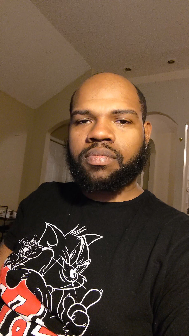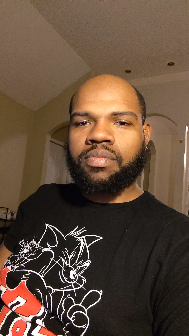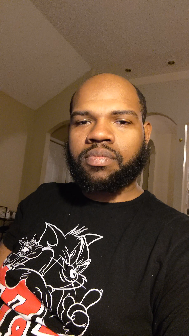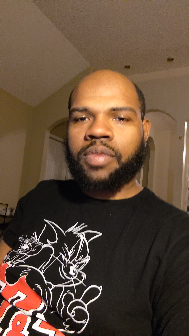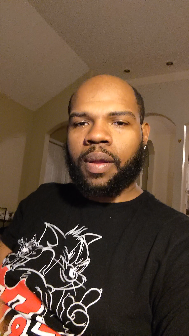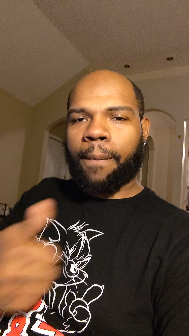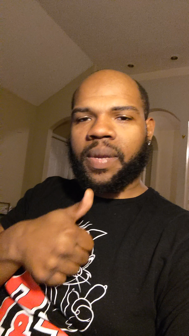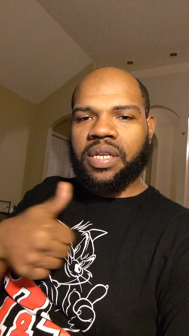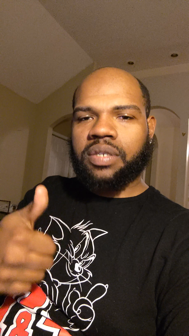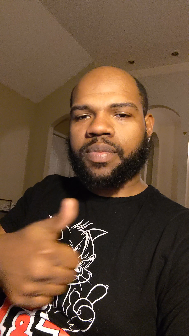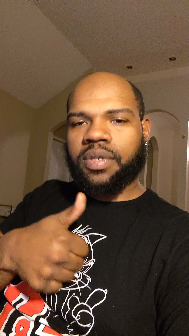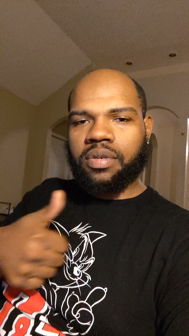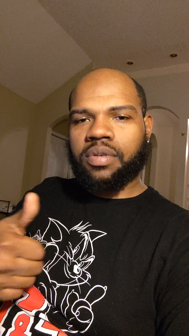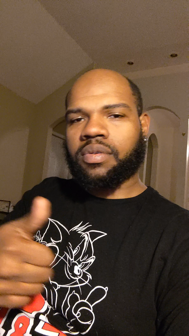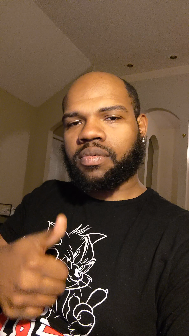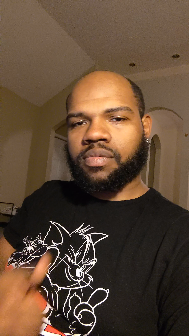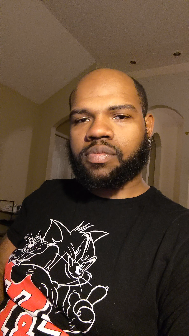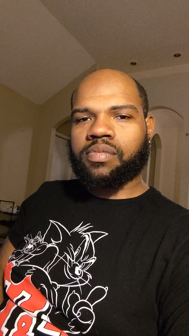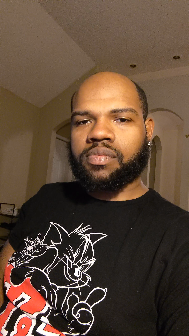basement